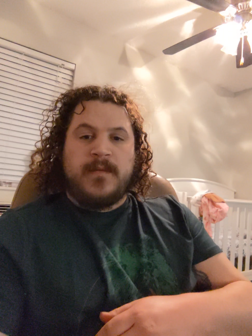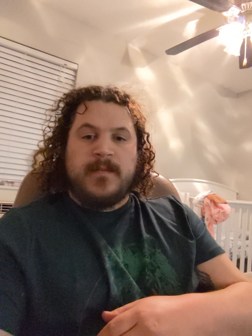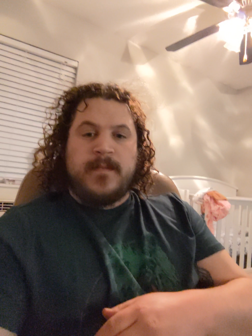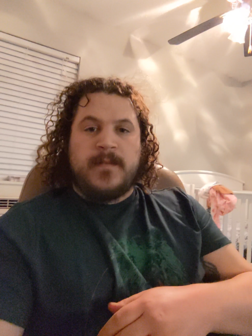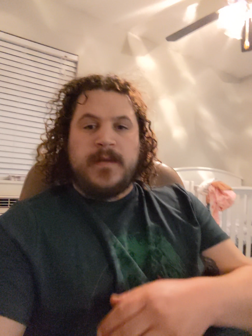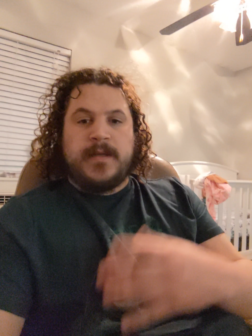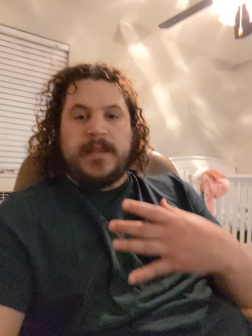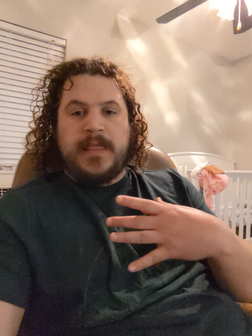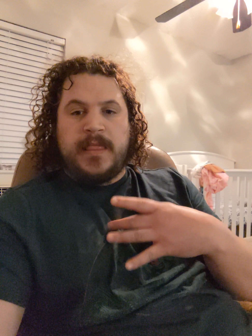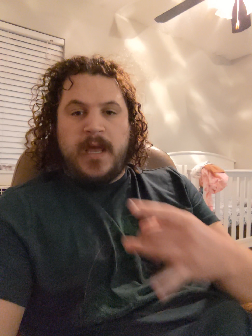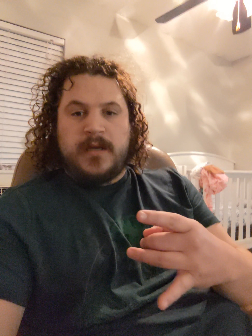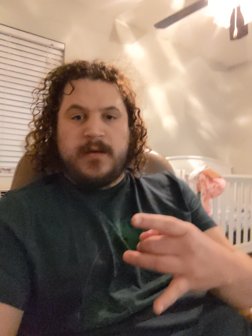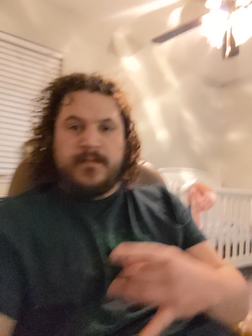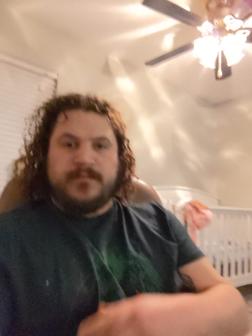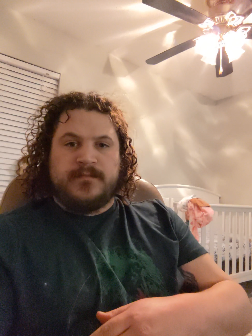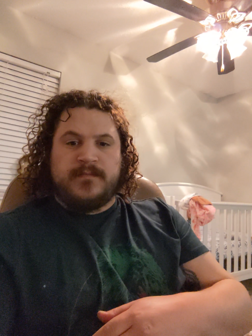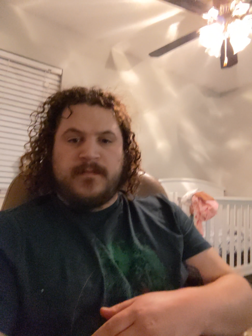like